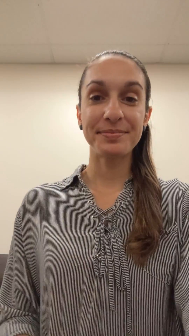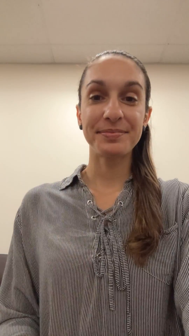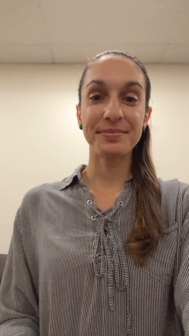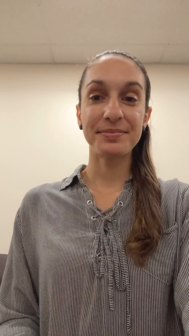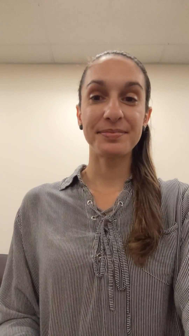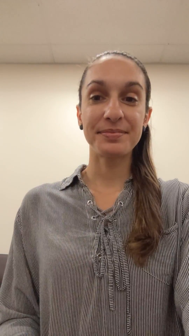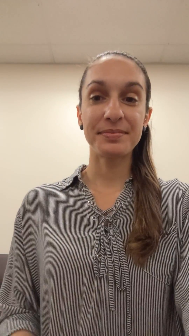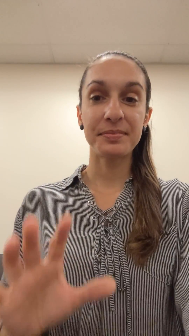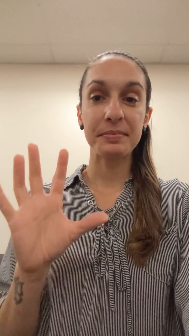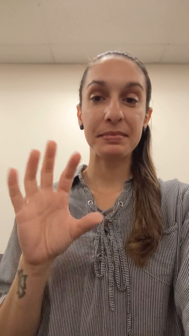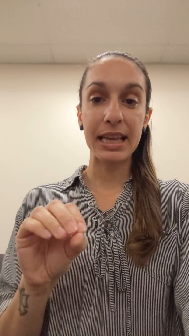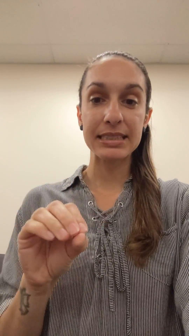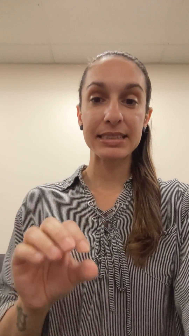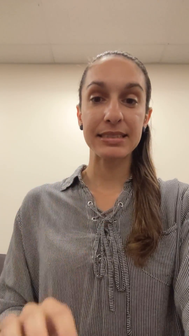bite